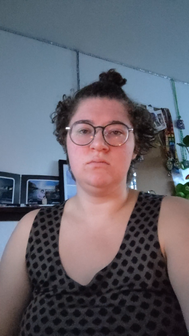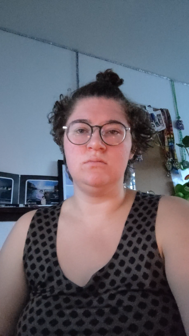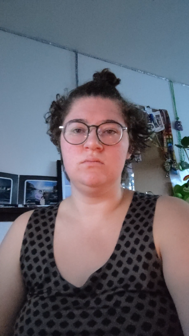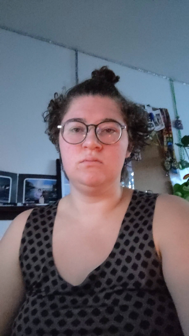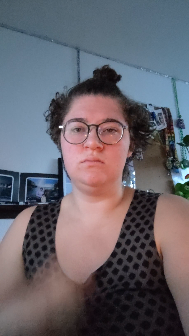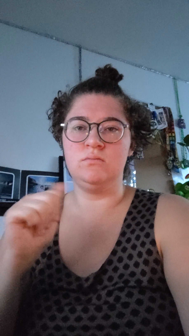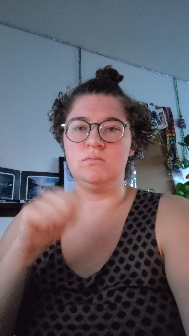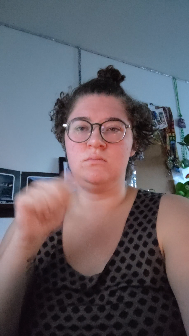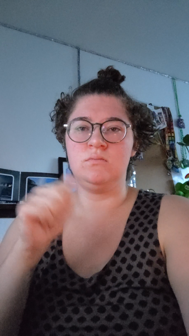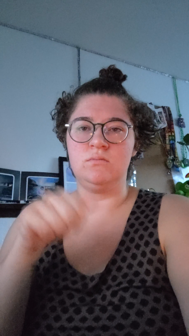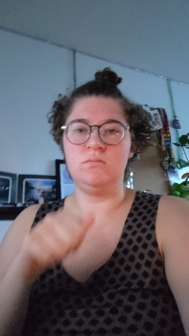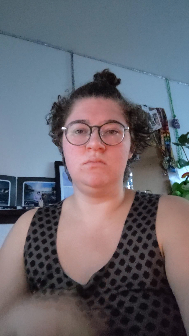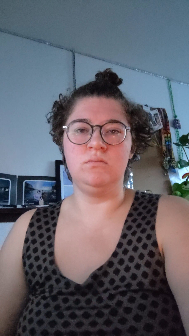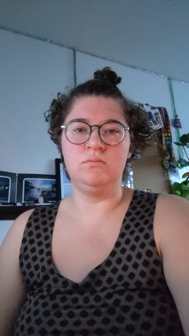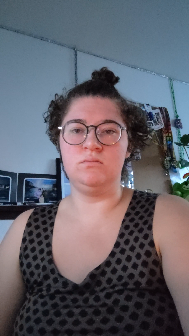rock